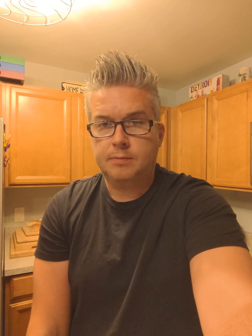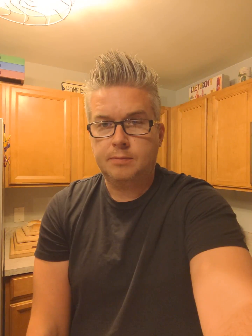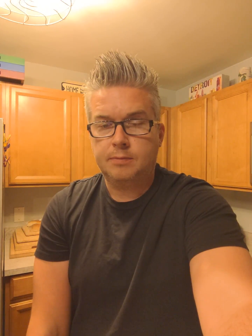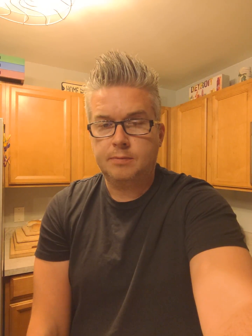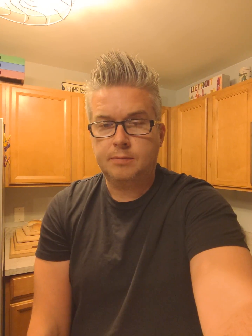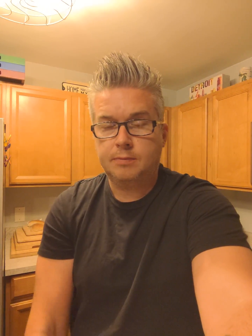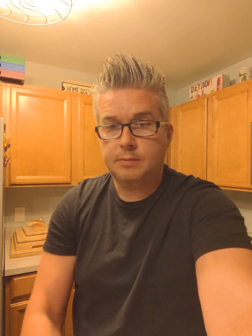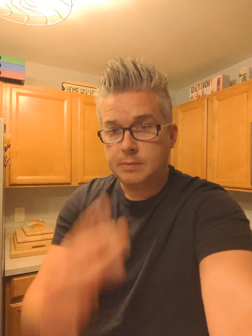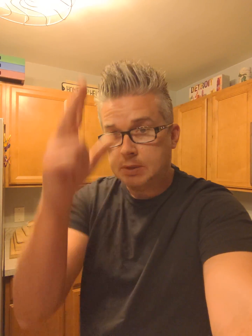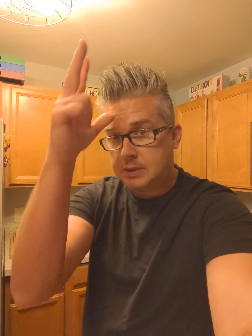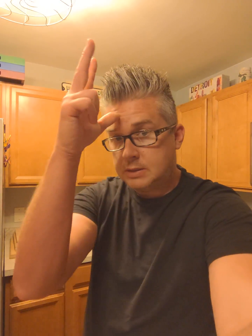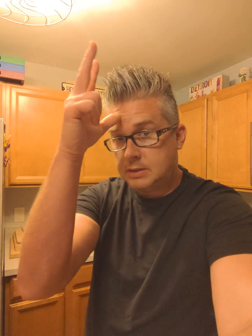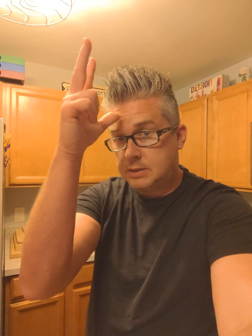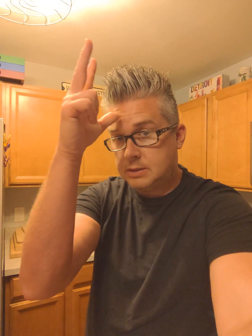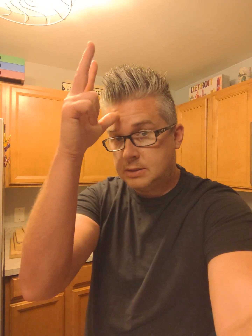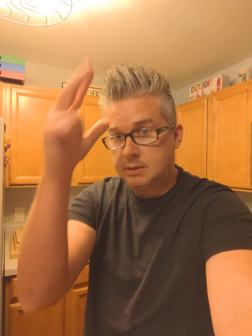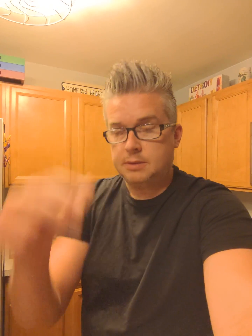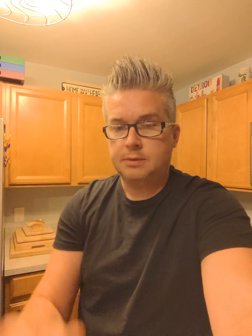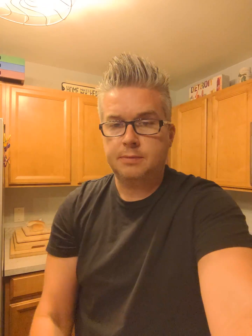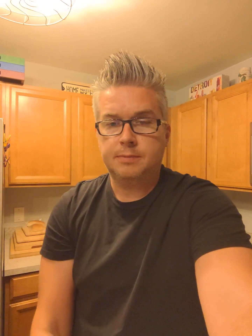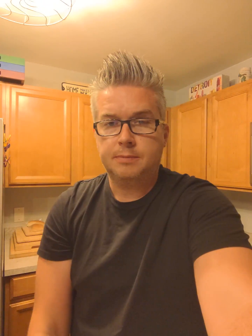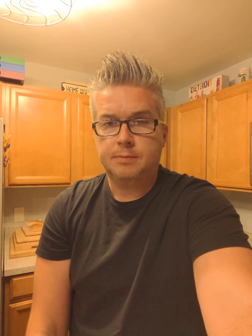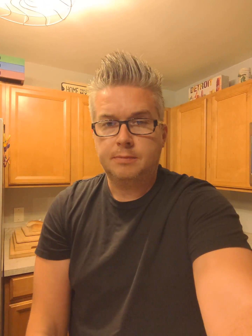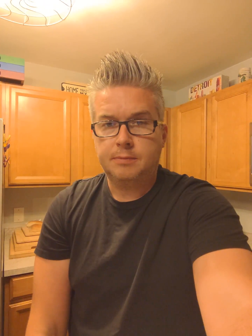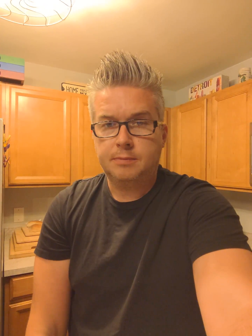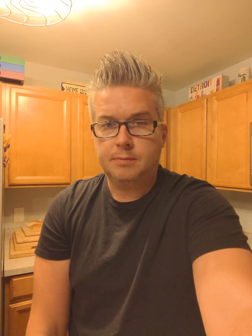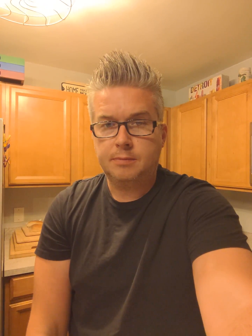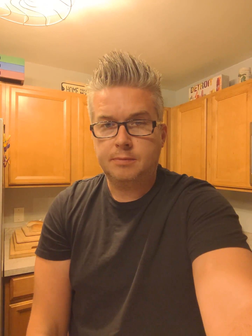rooster